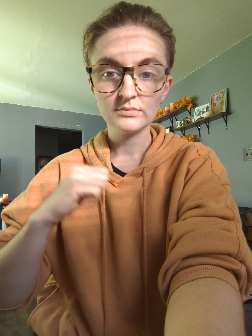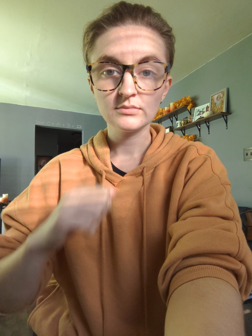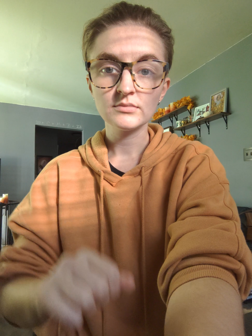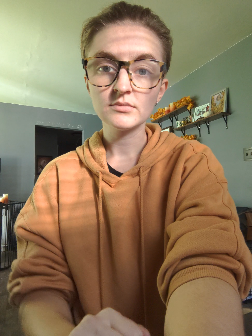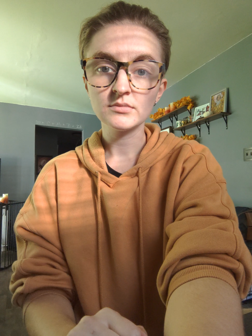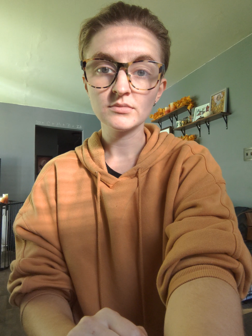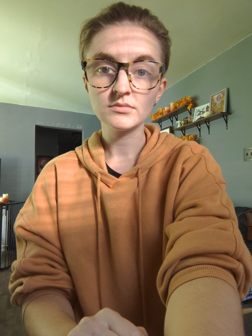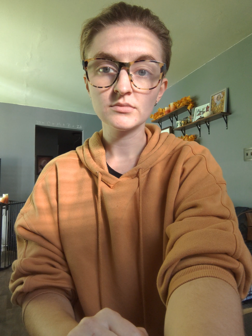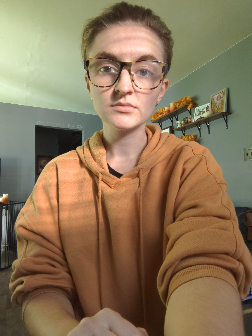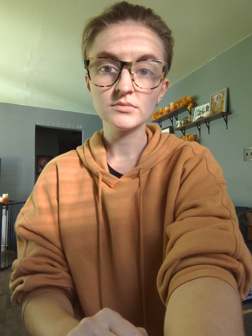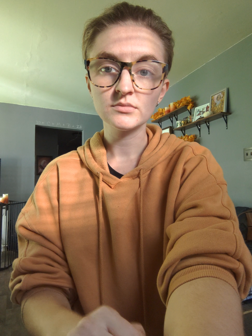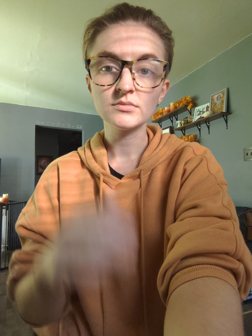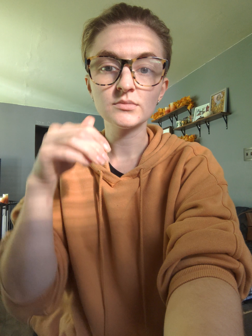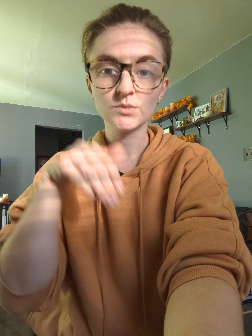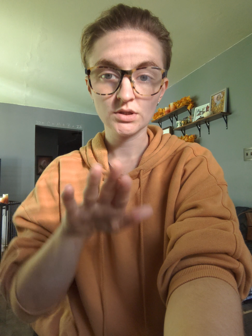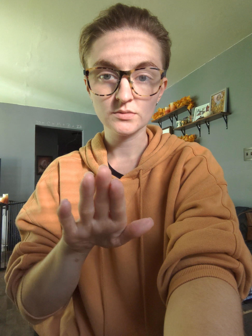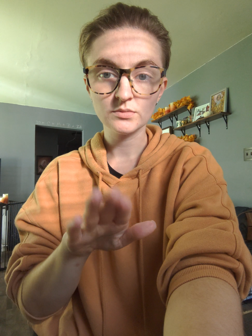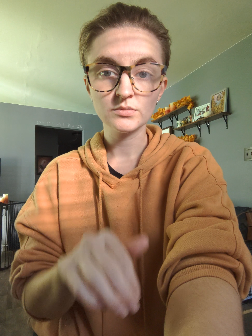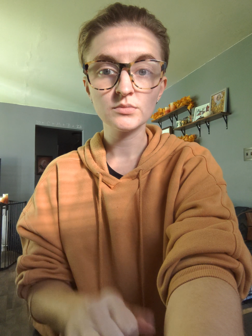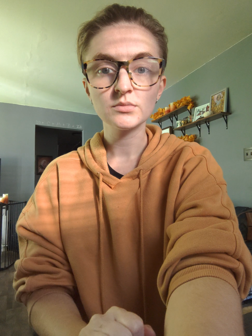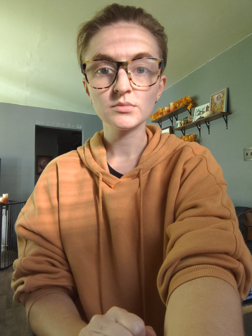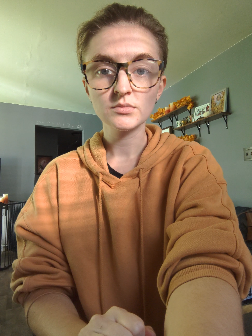enter